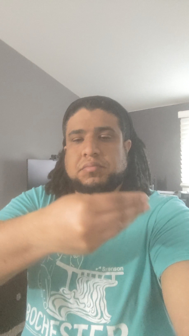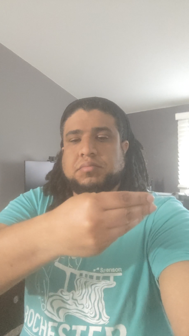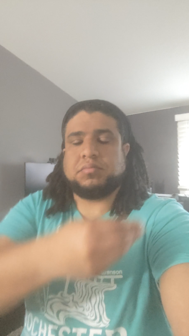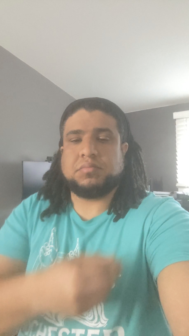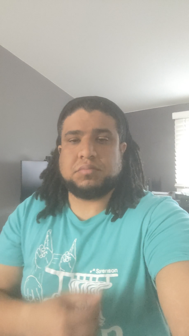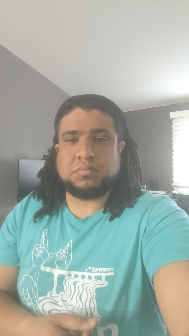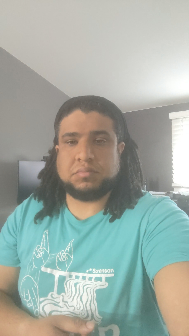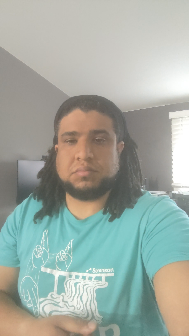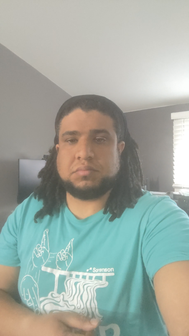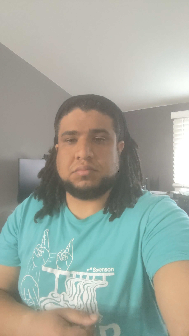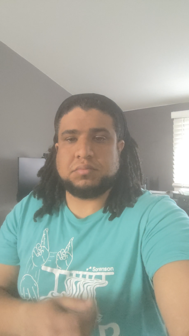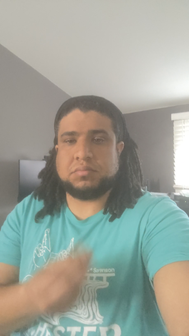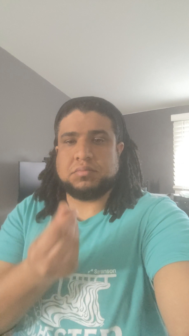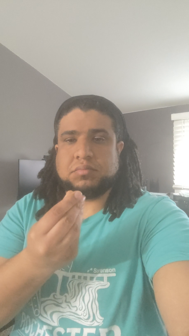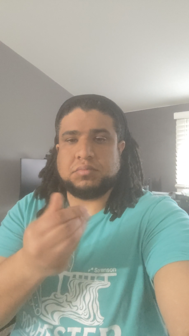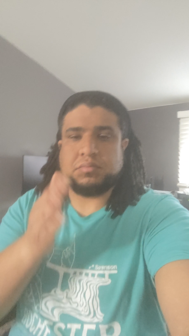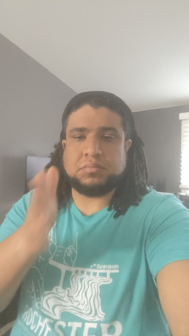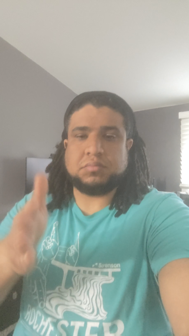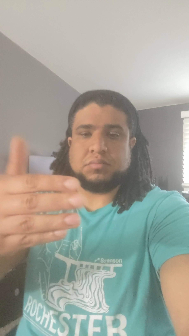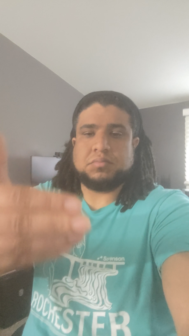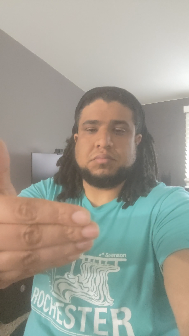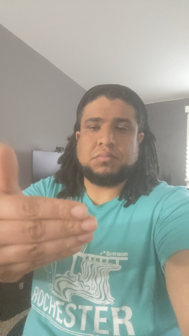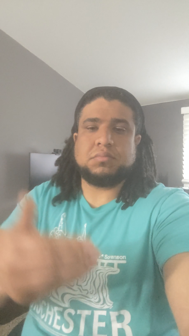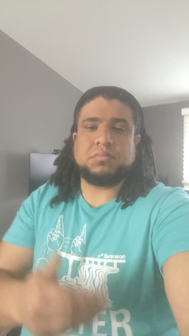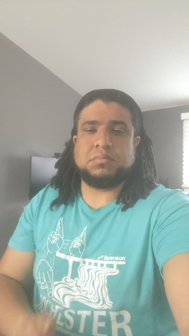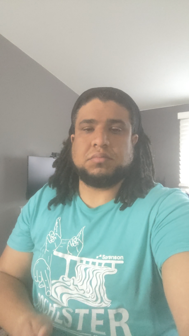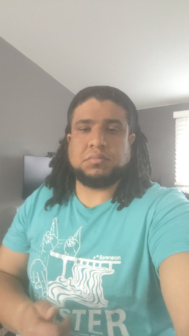sandbox